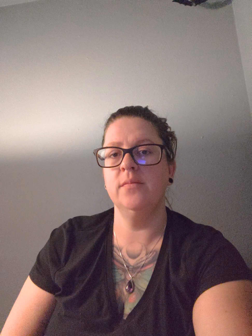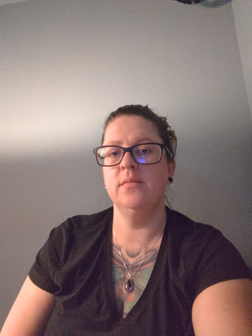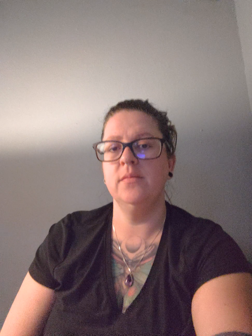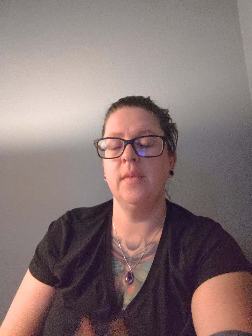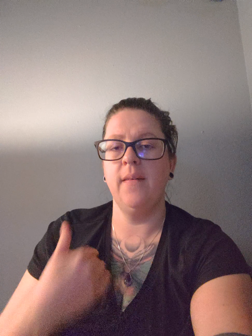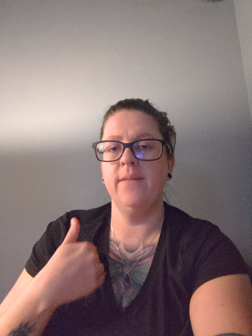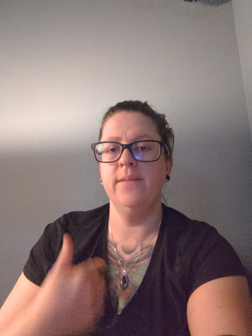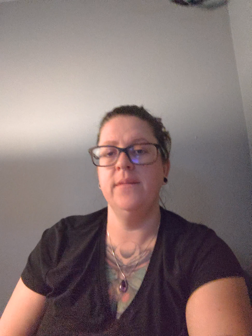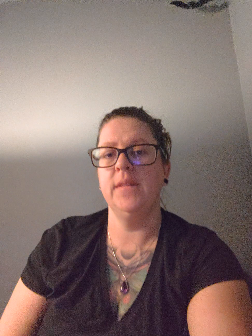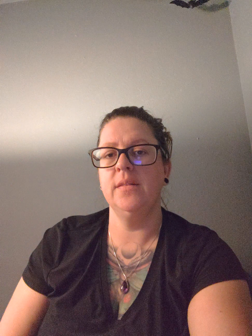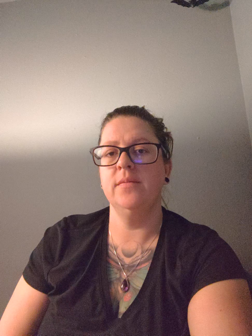have